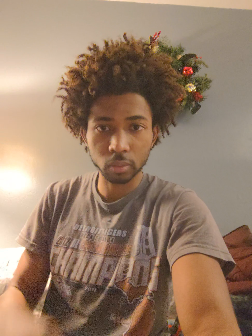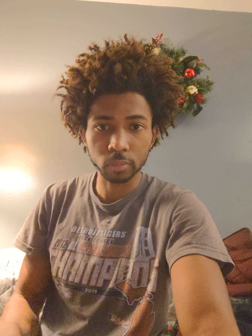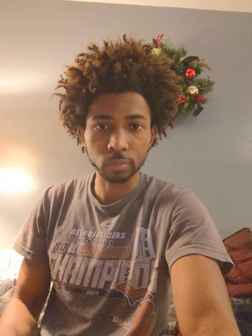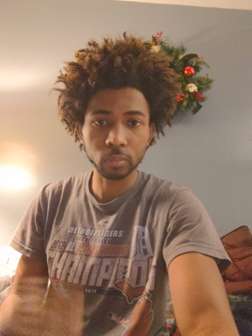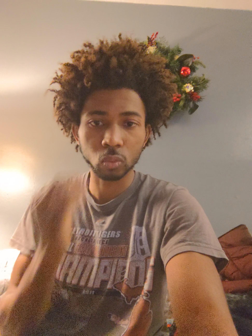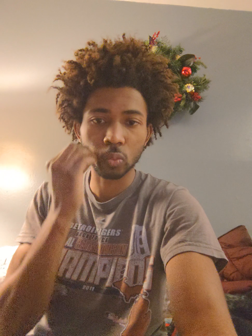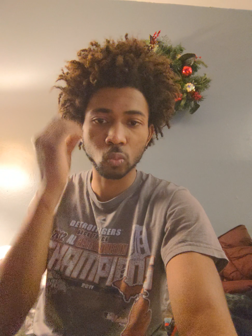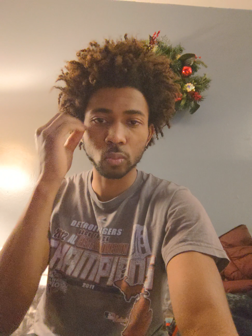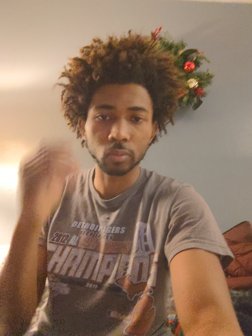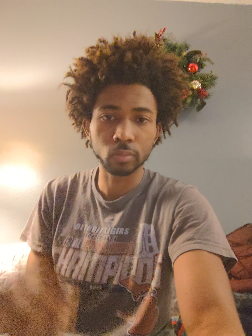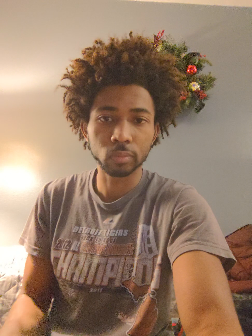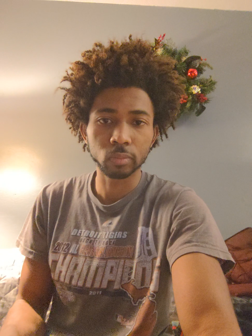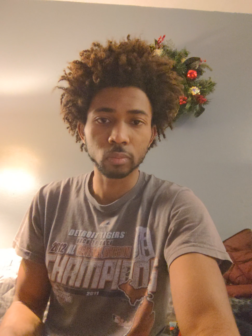home